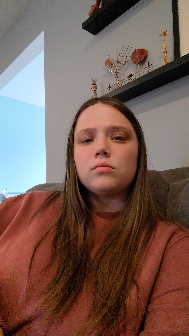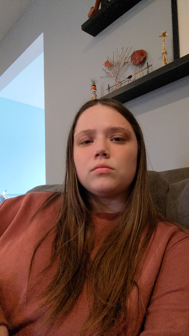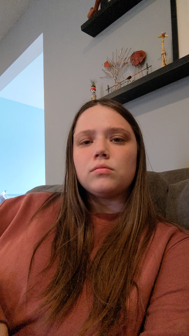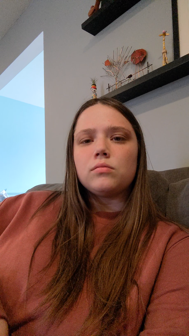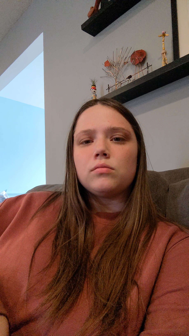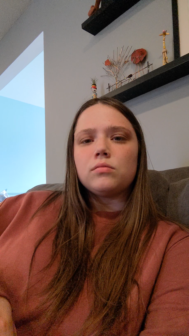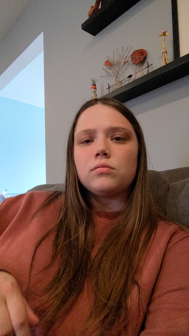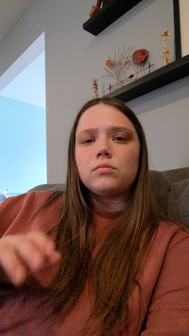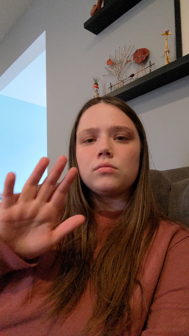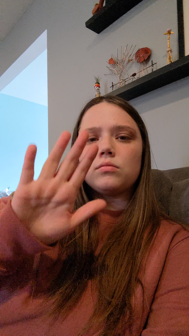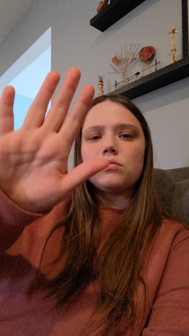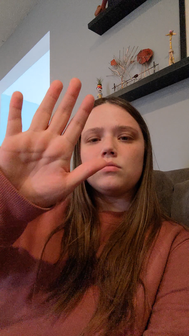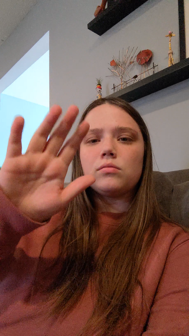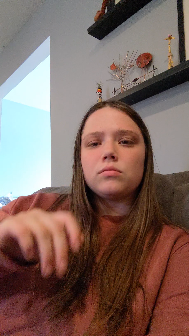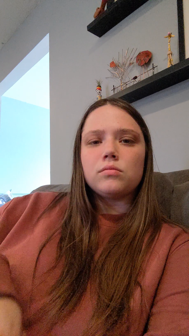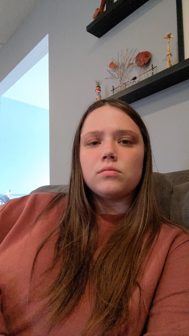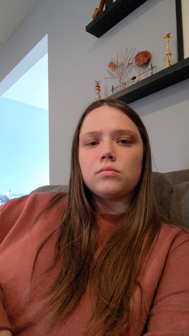give me five